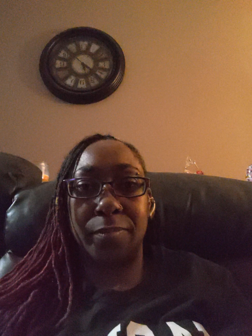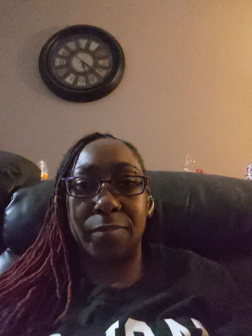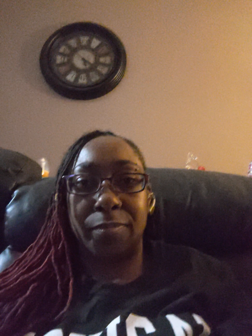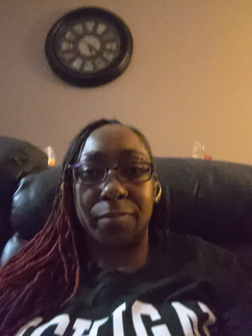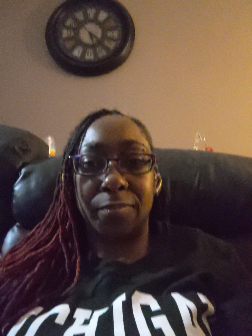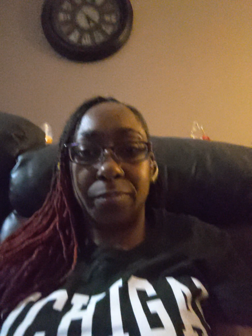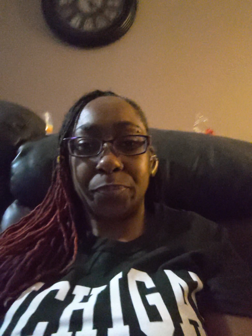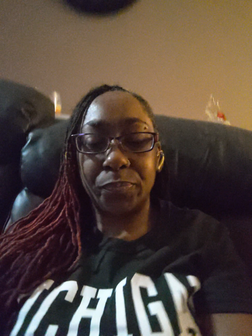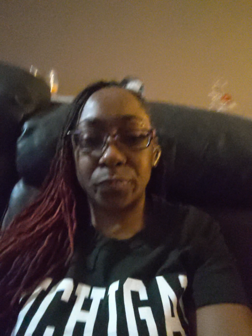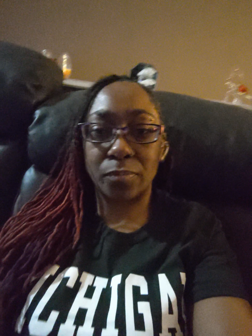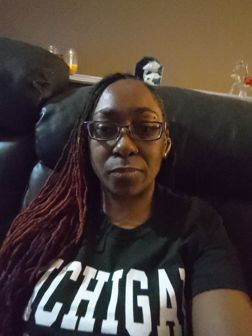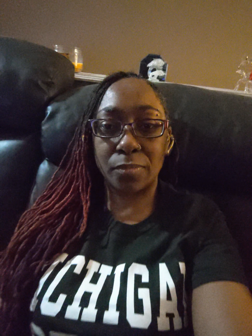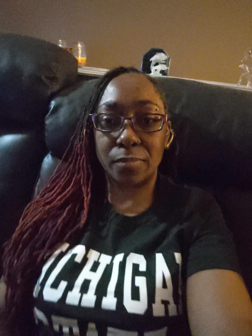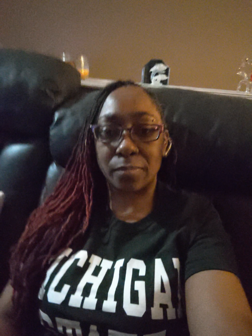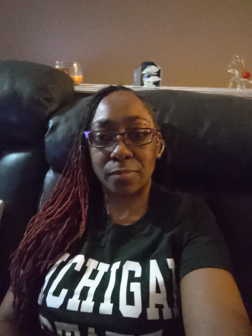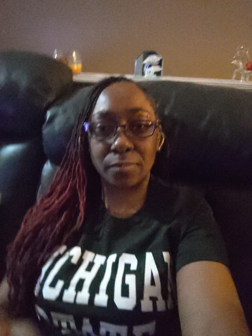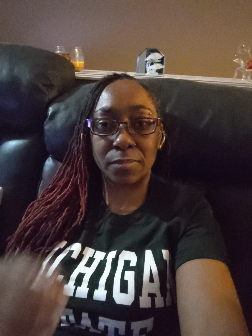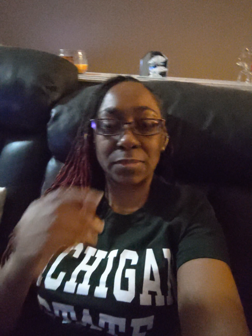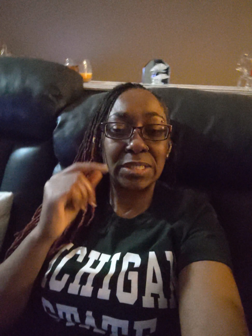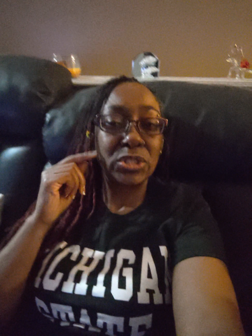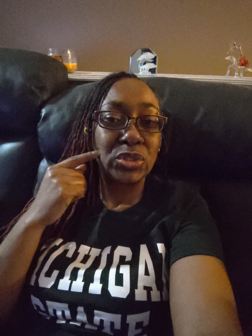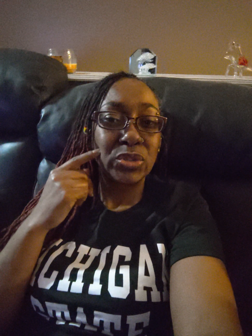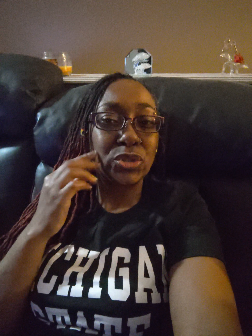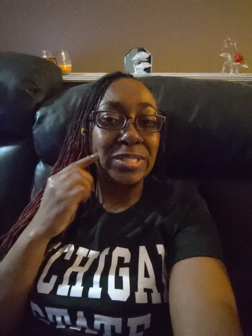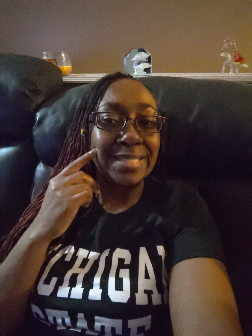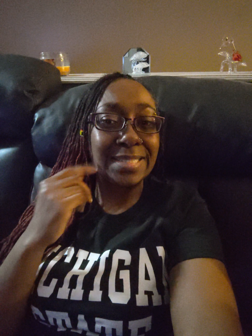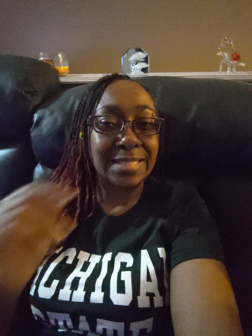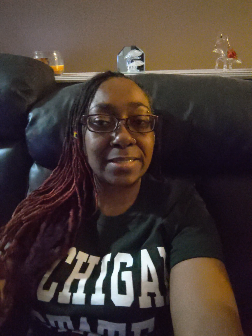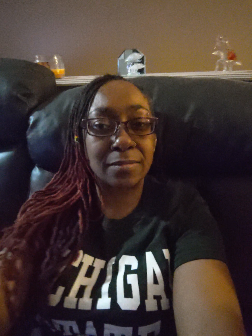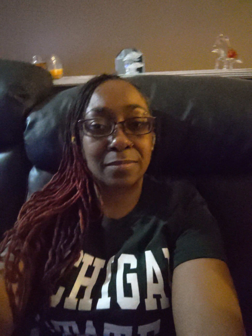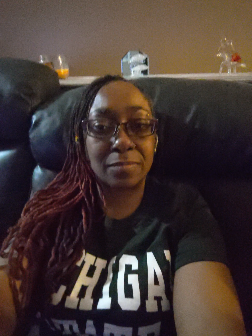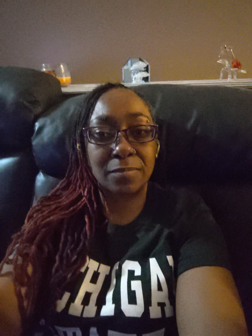cheek